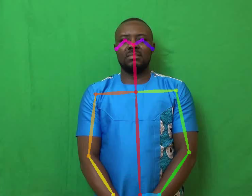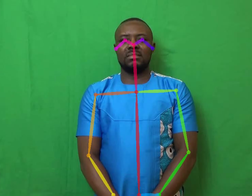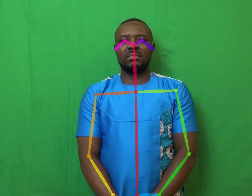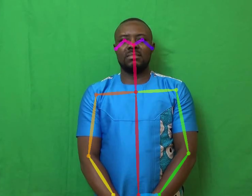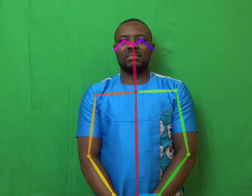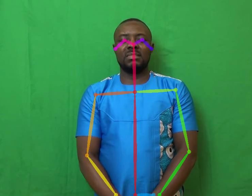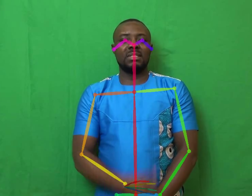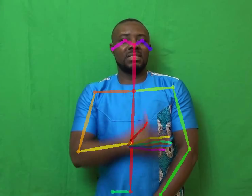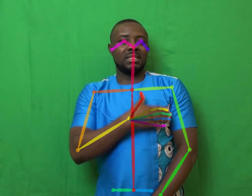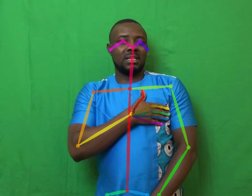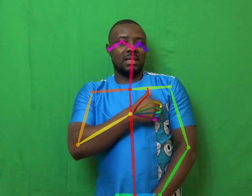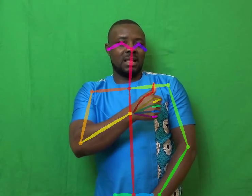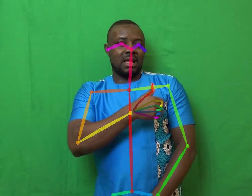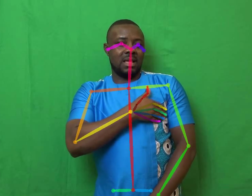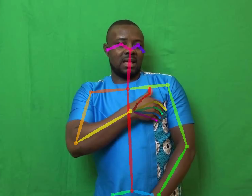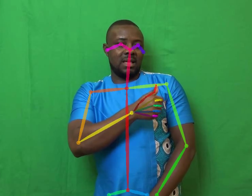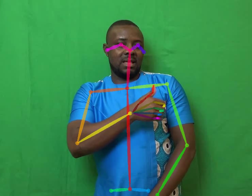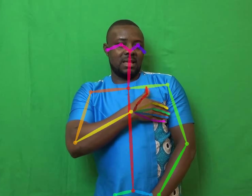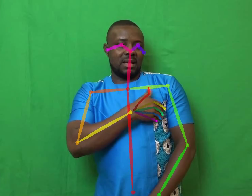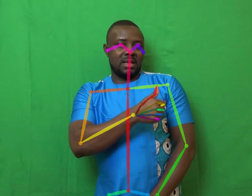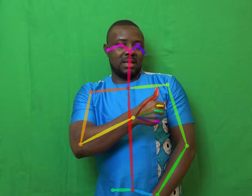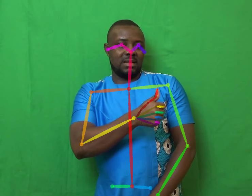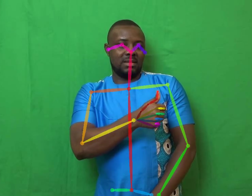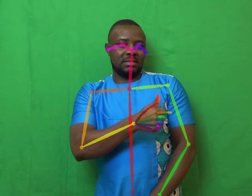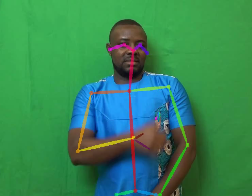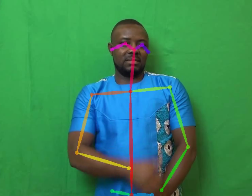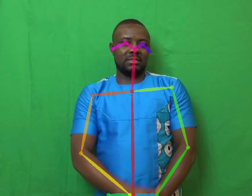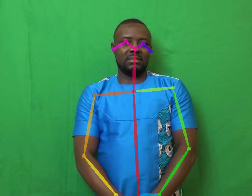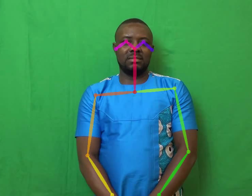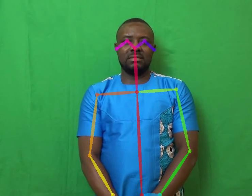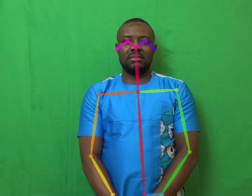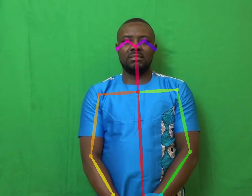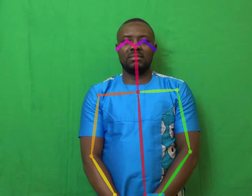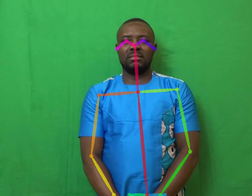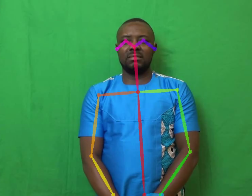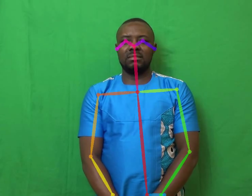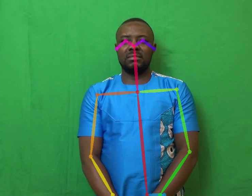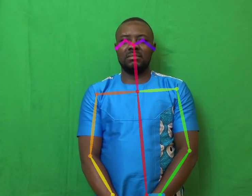Canada